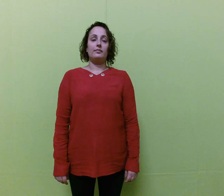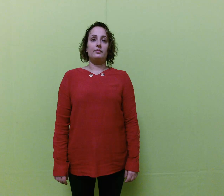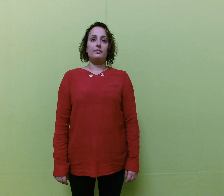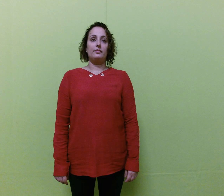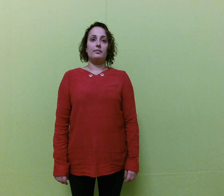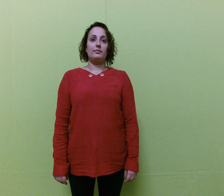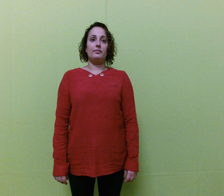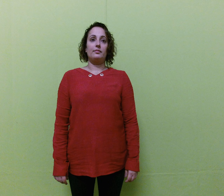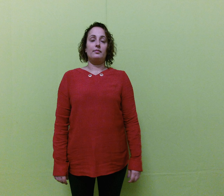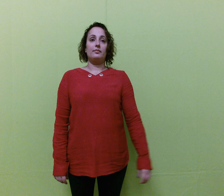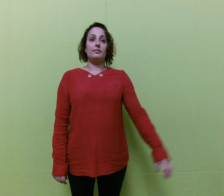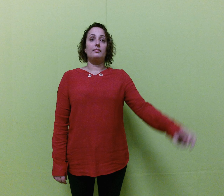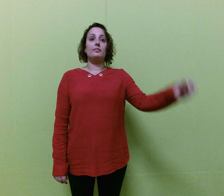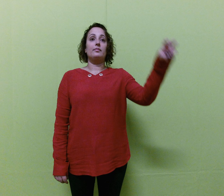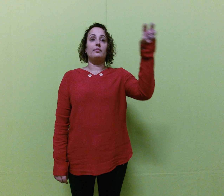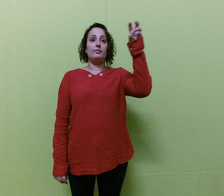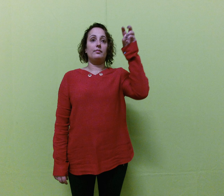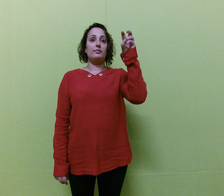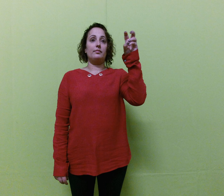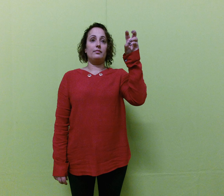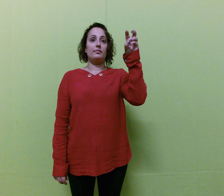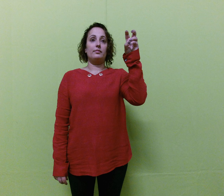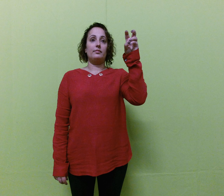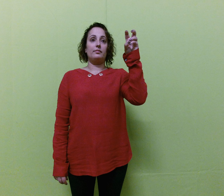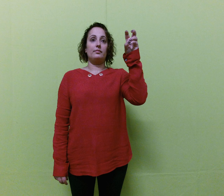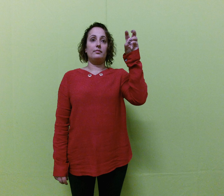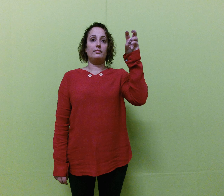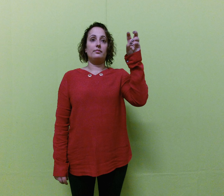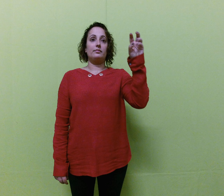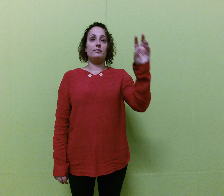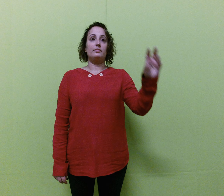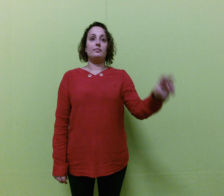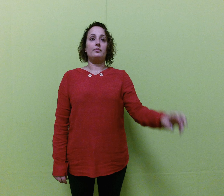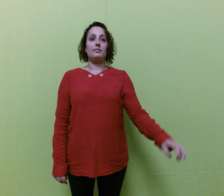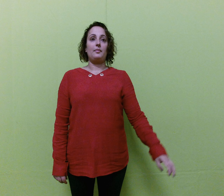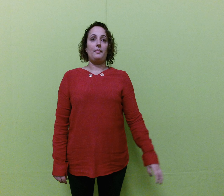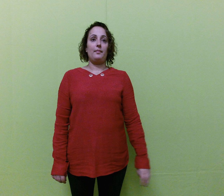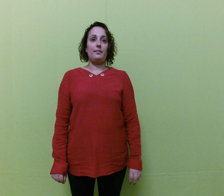cinco